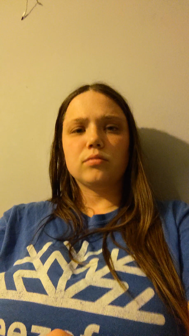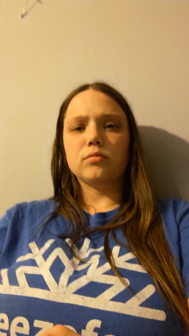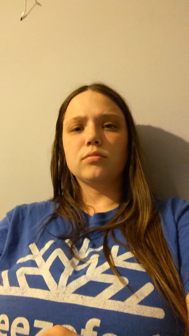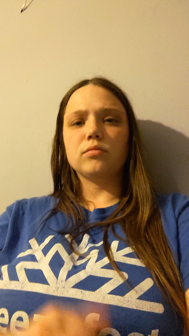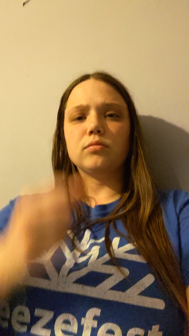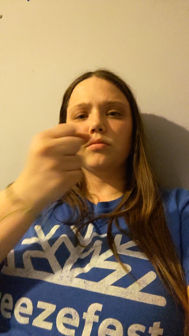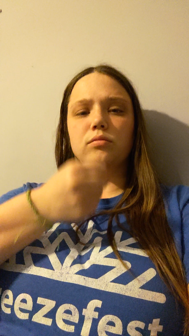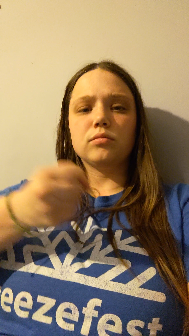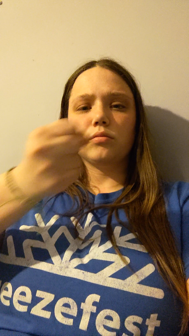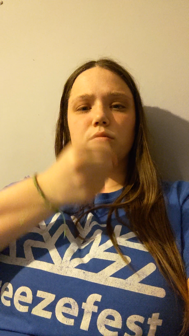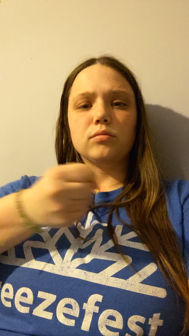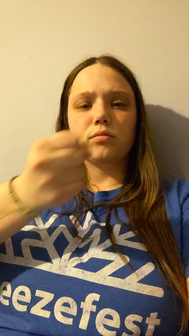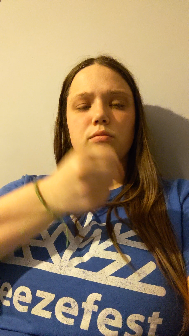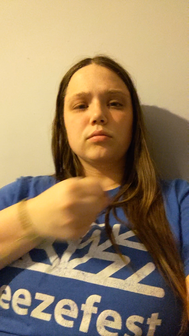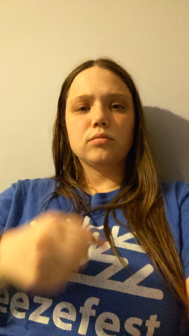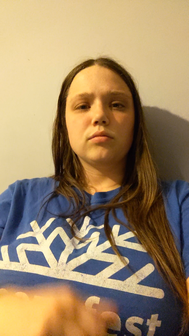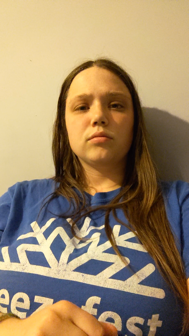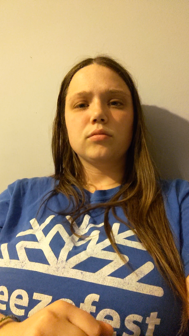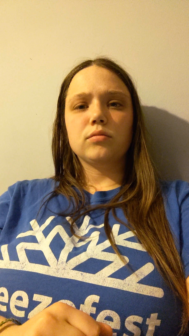coffee